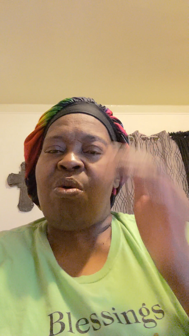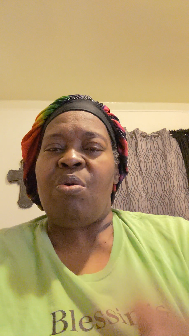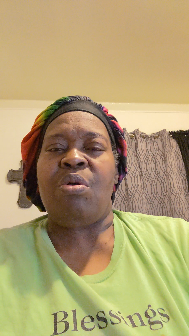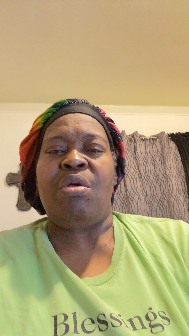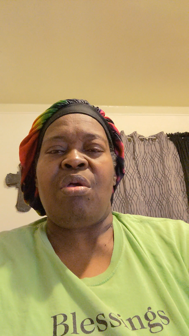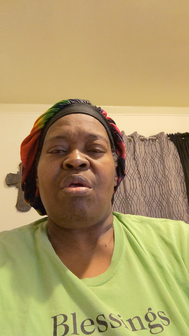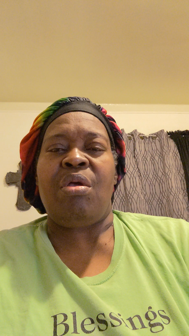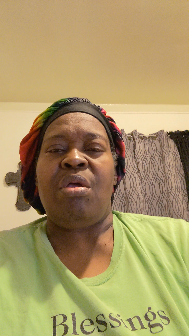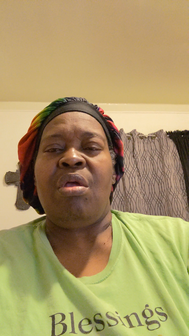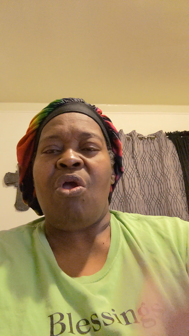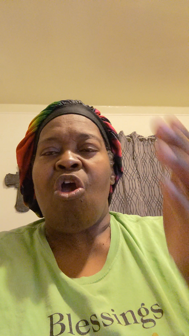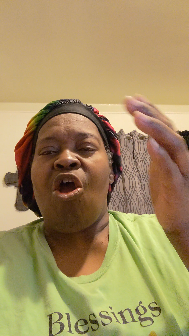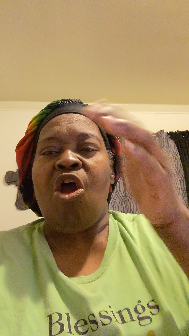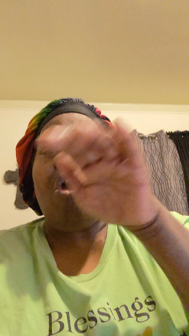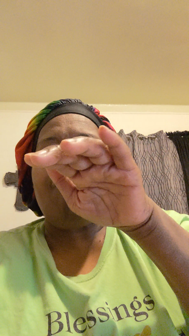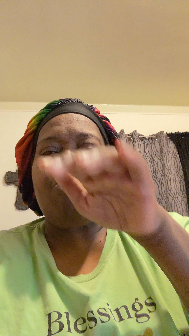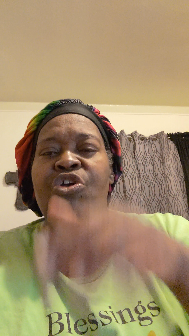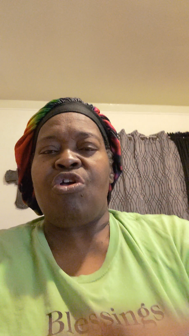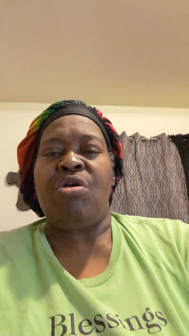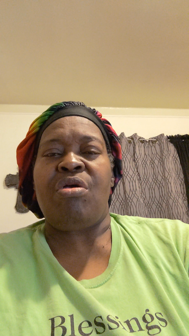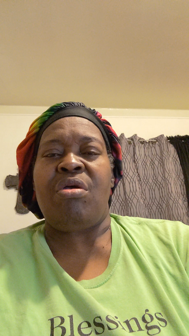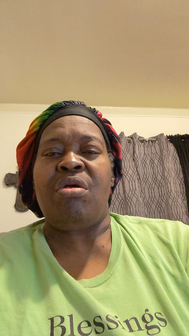cover